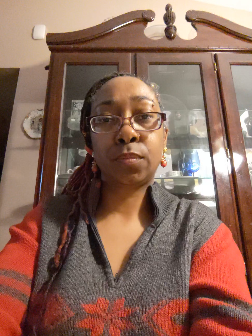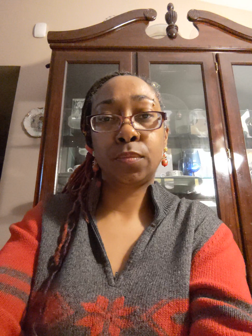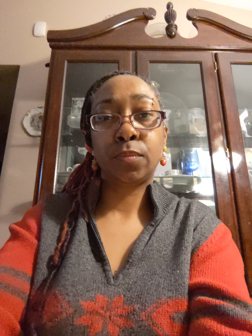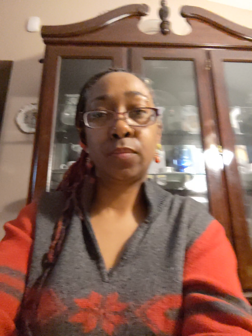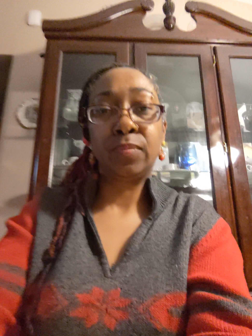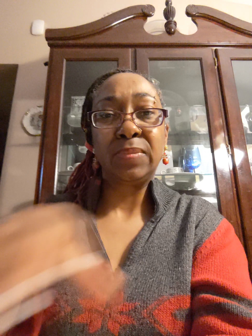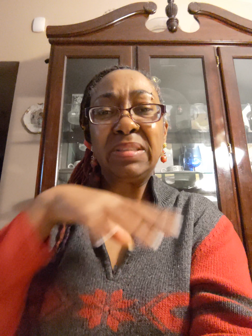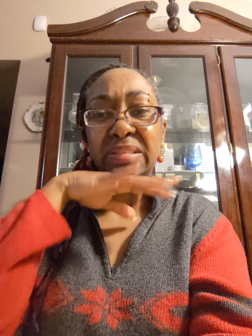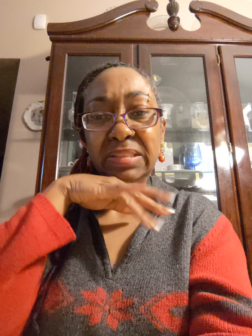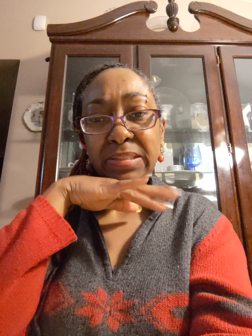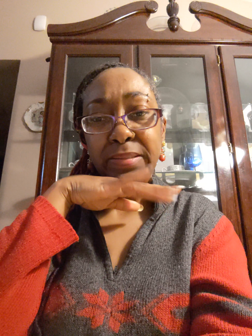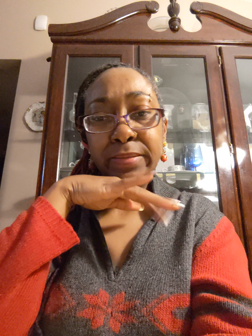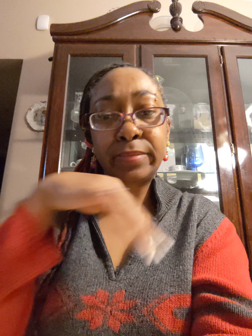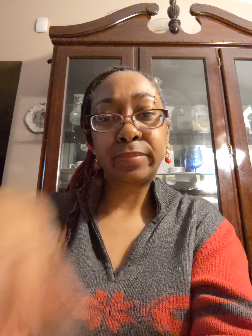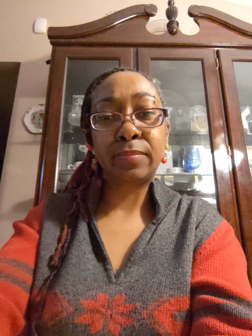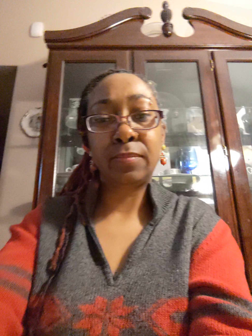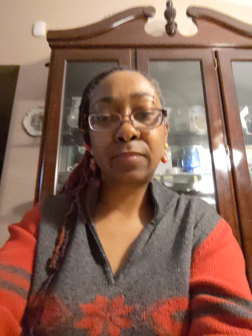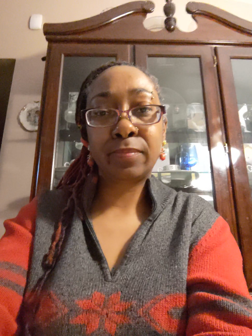yucky